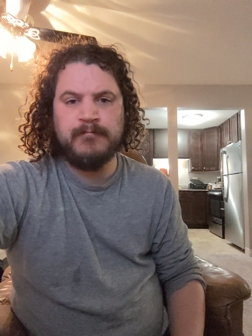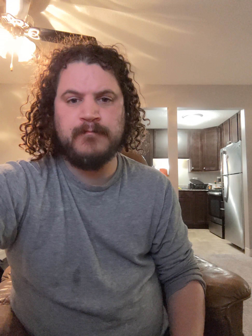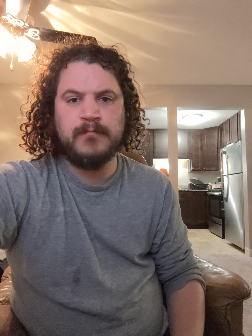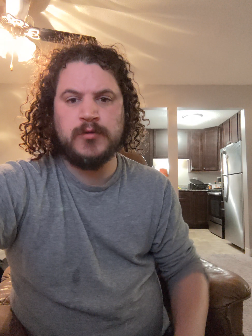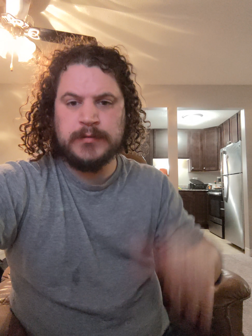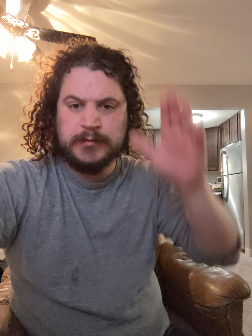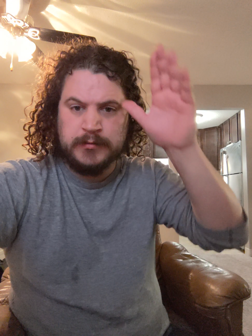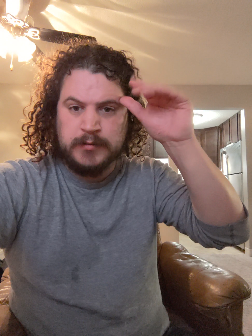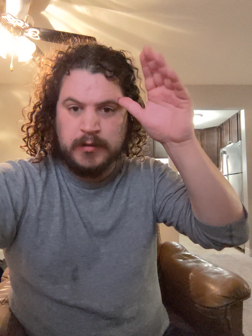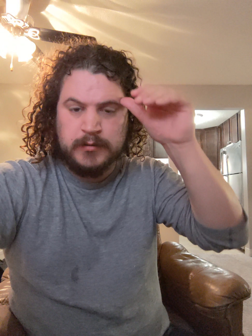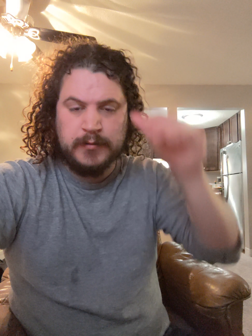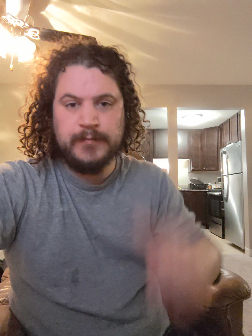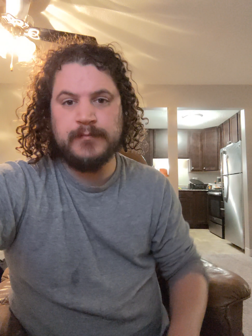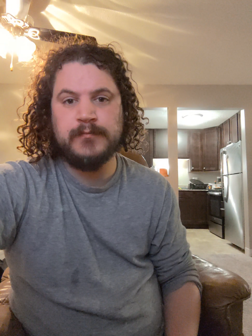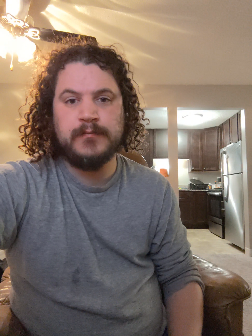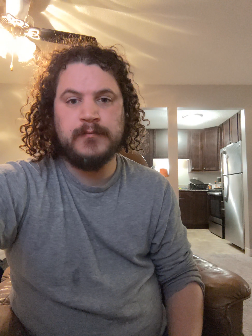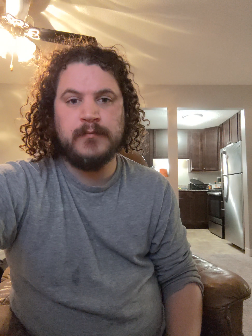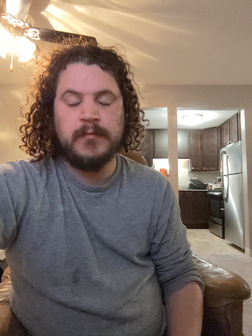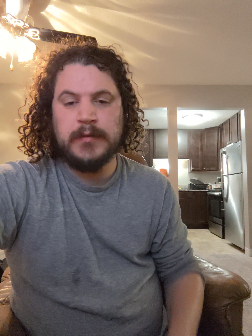donkey